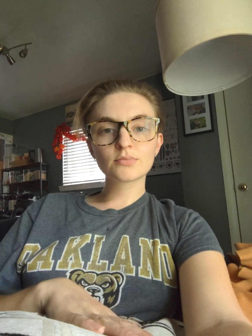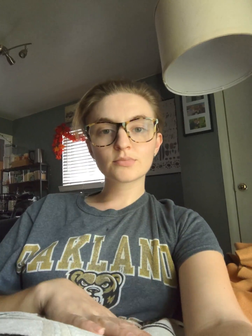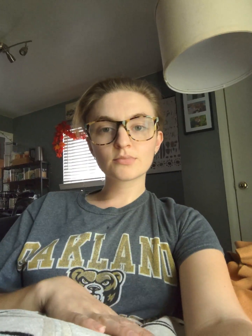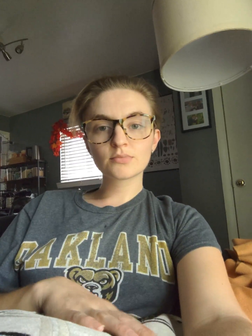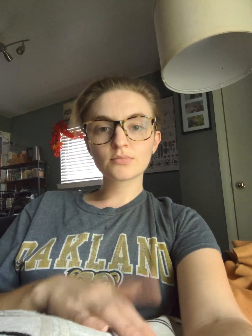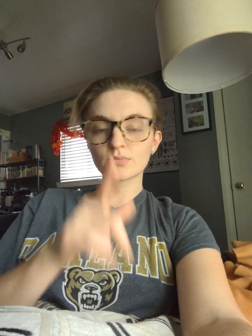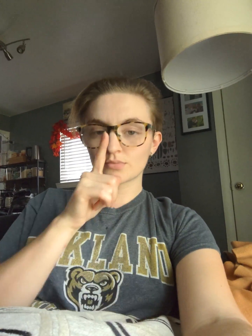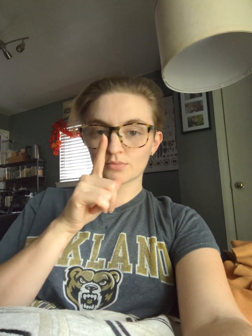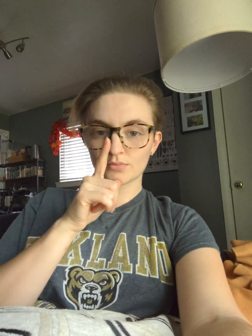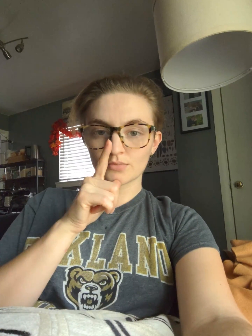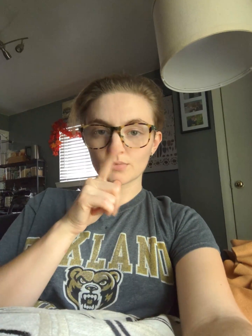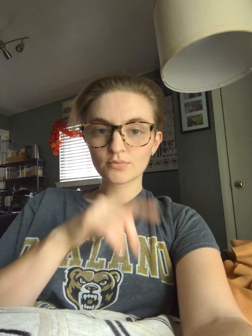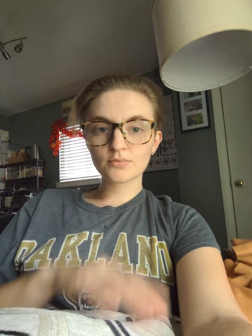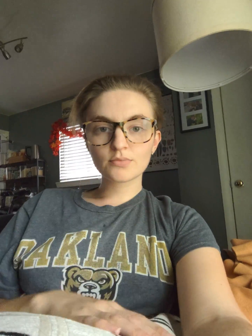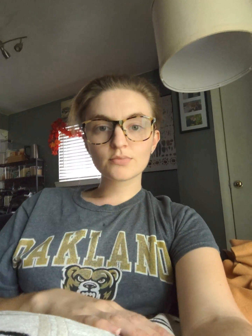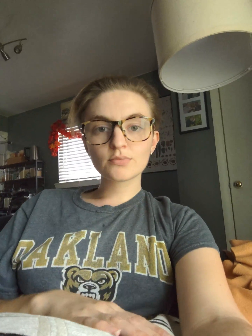lunch